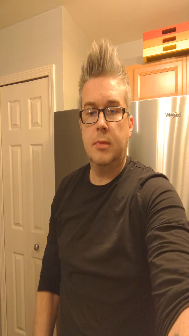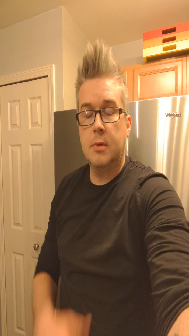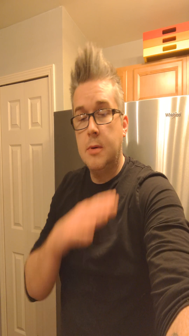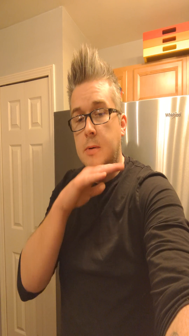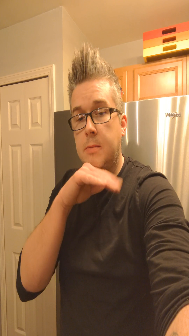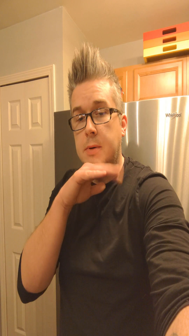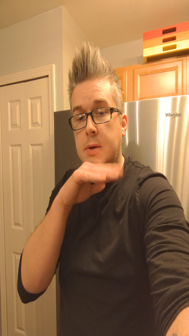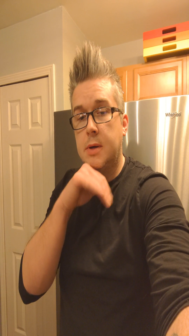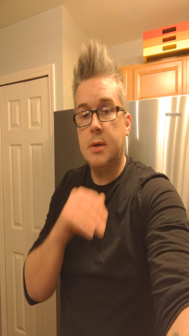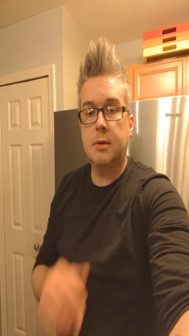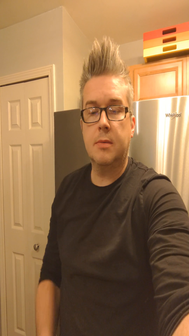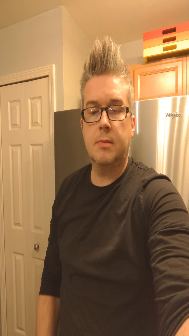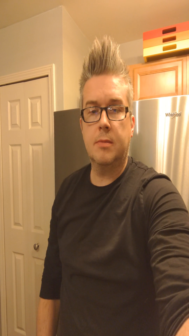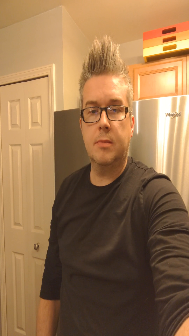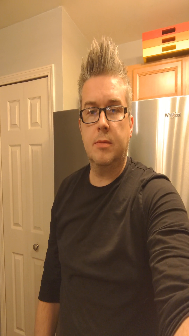pig